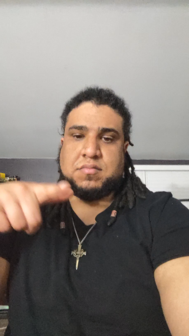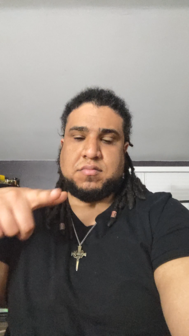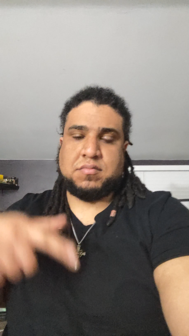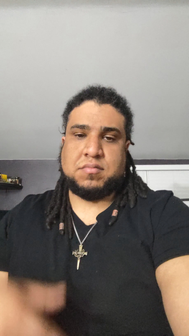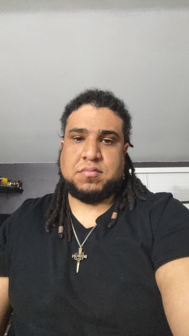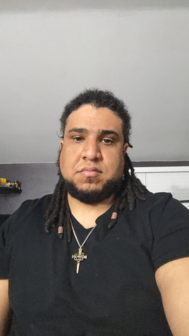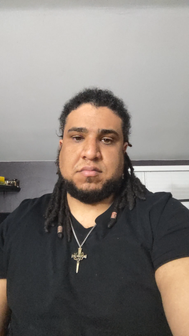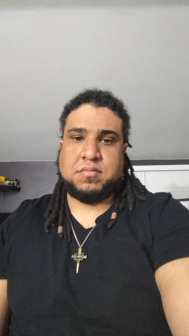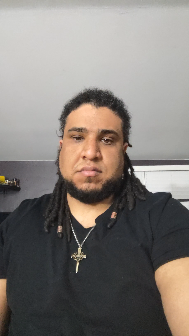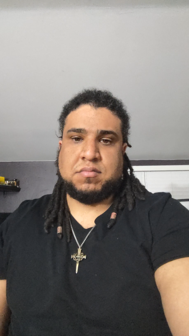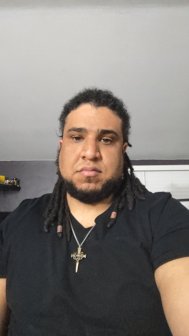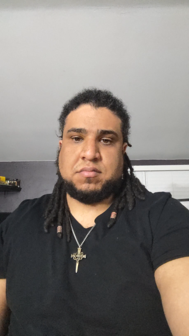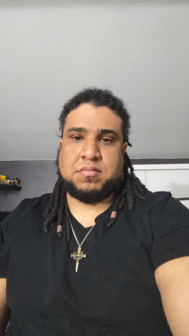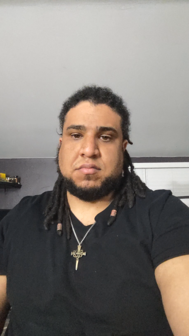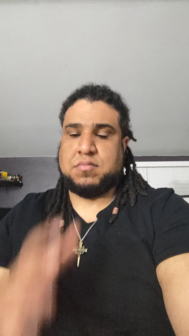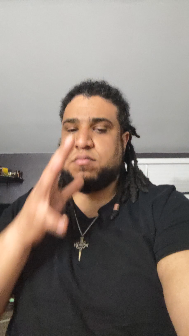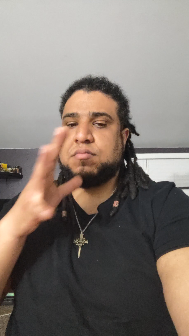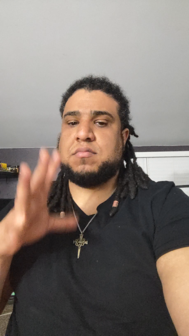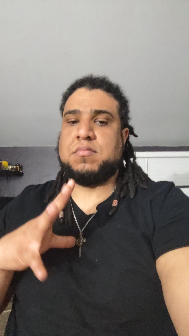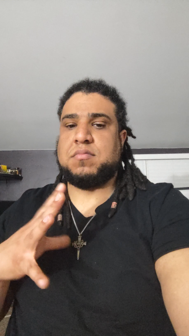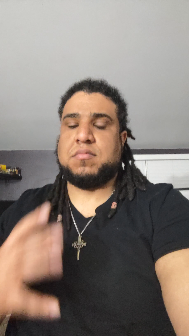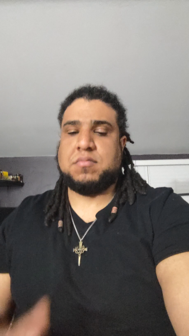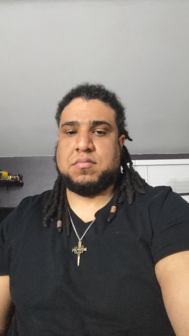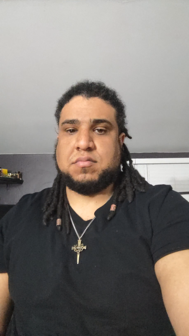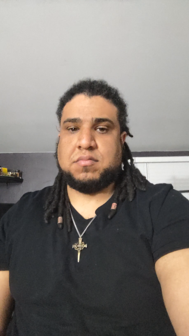lady